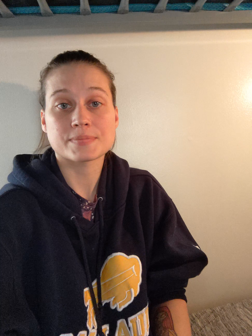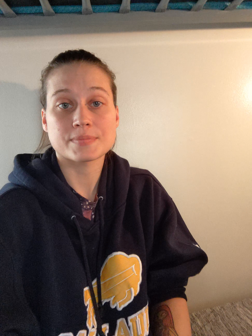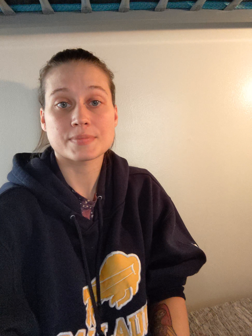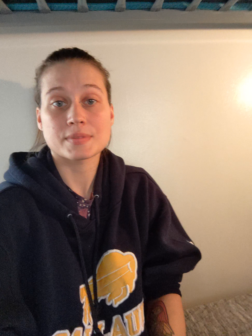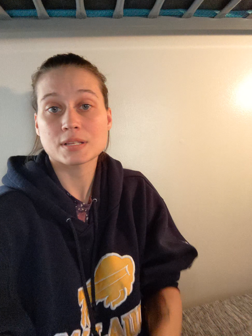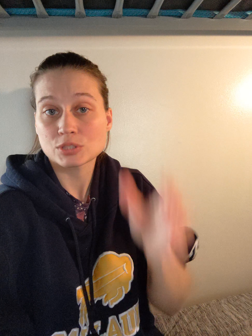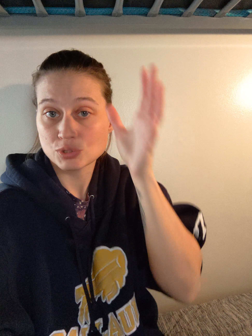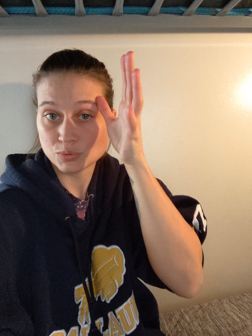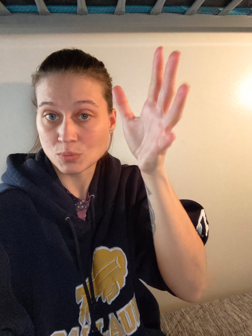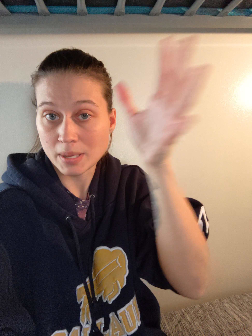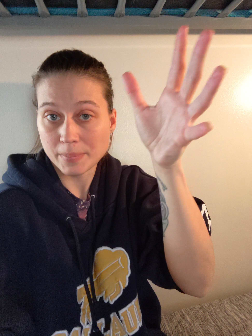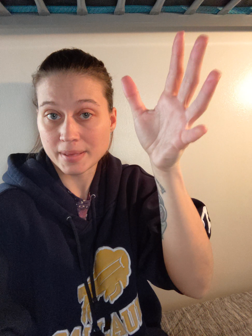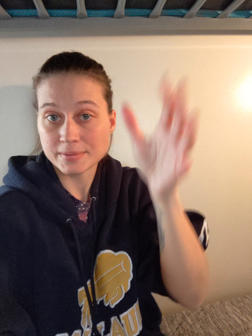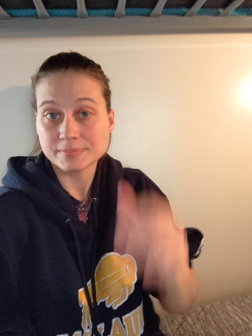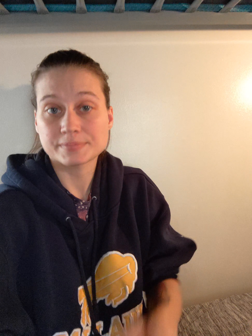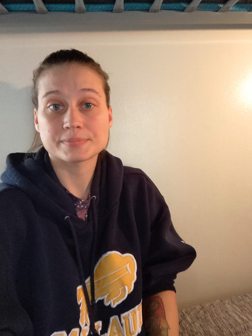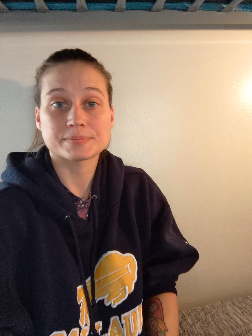grandpa